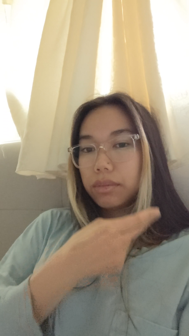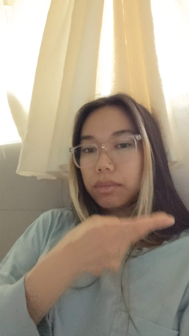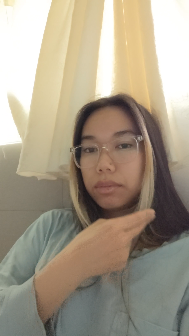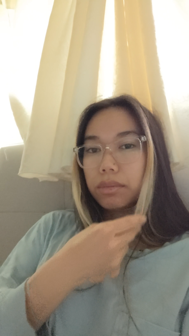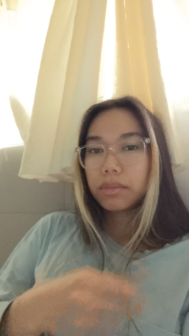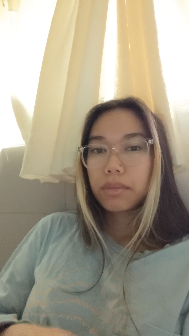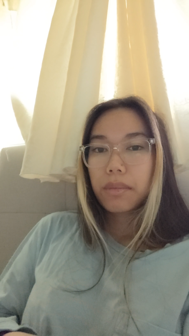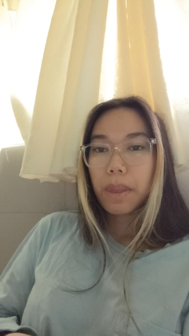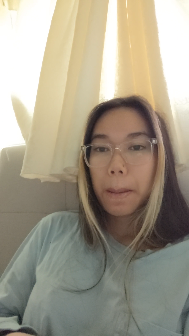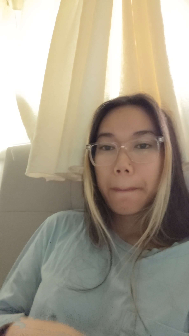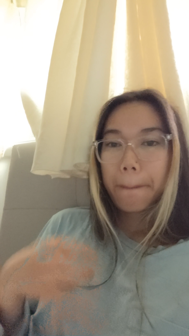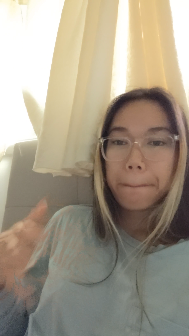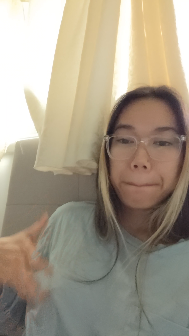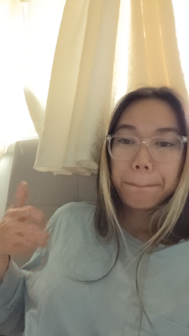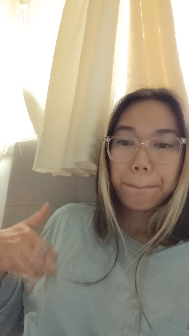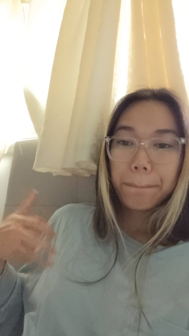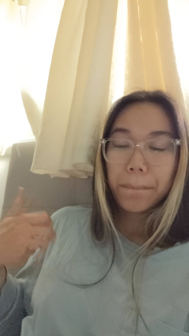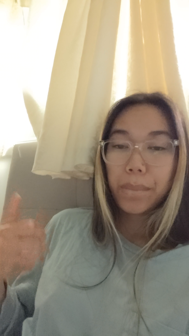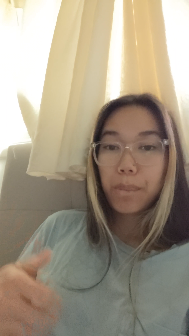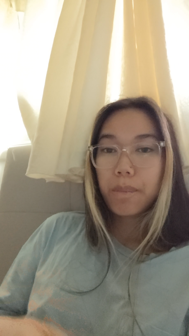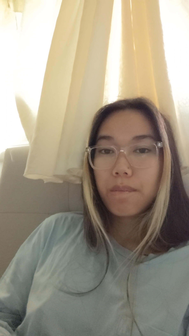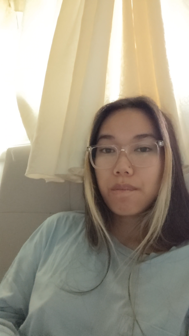monkey